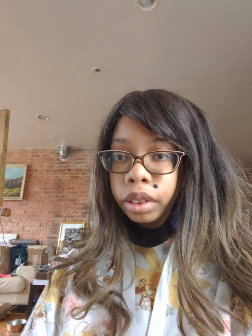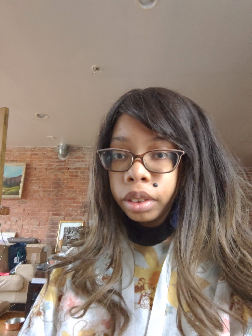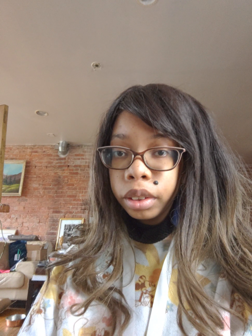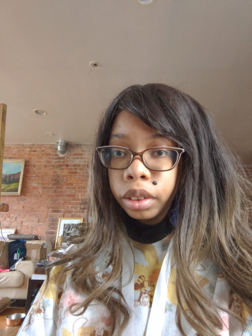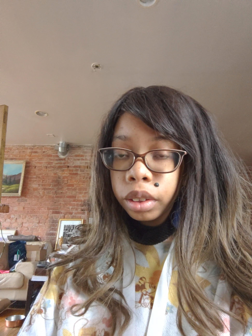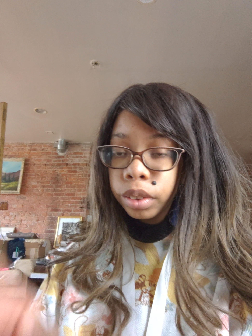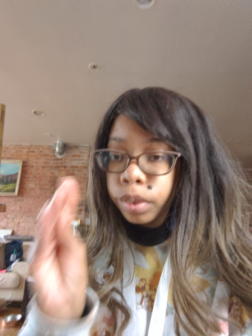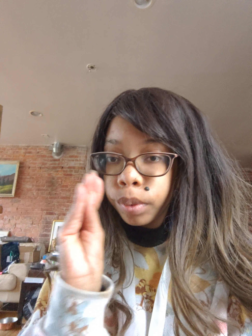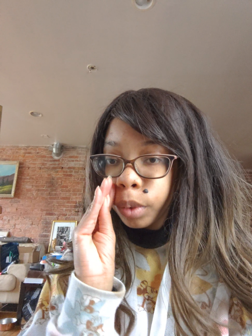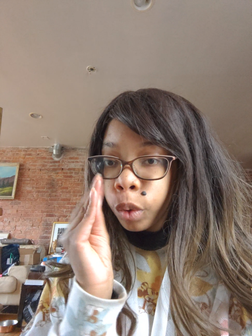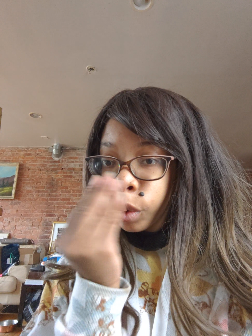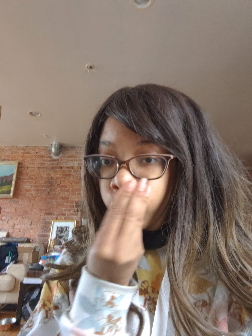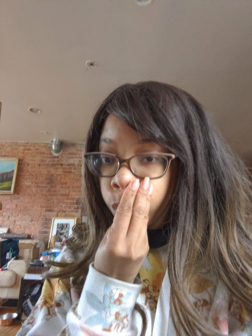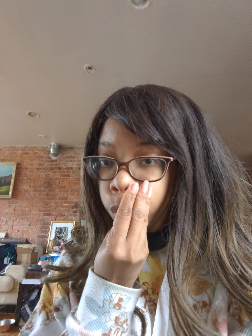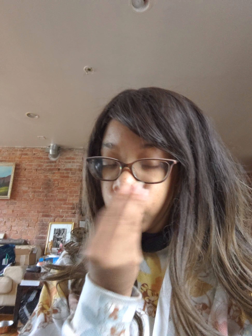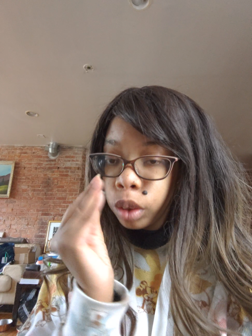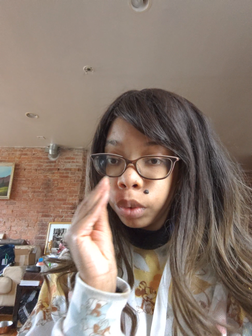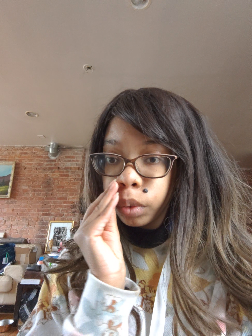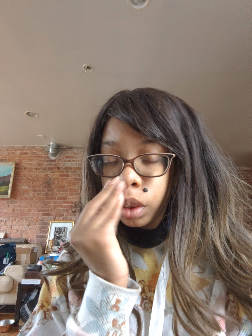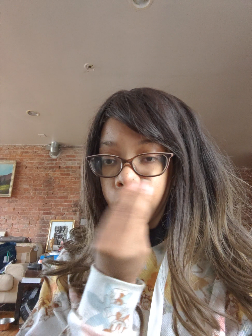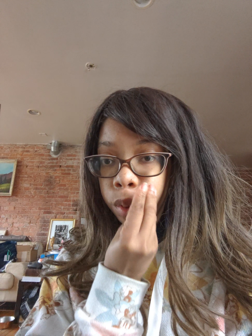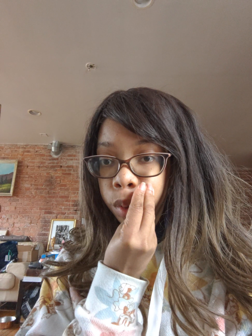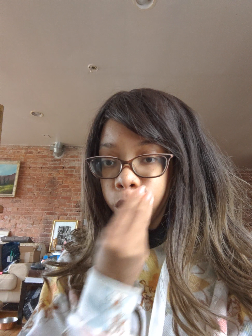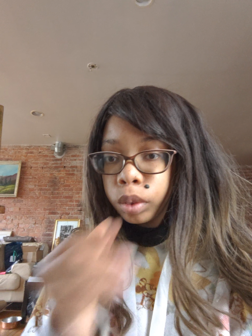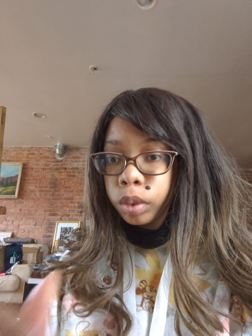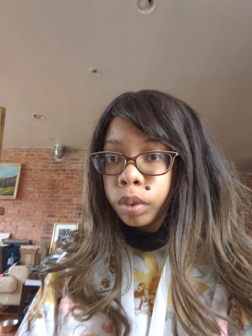flower